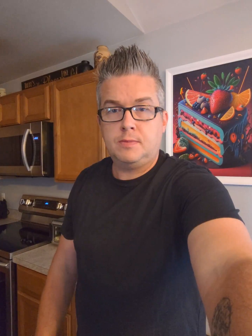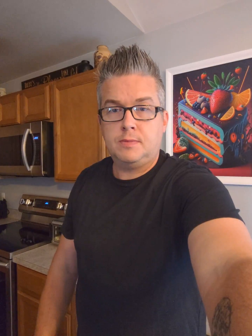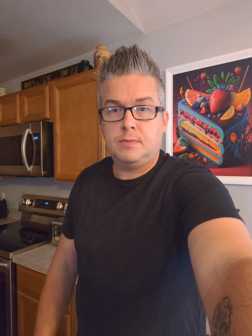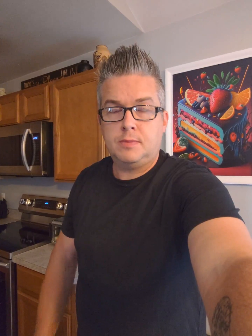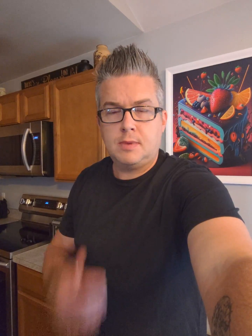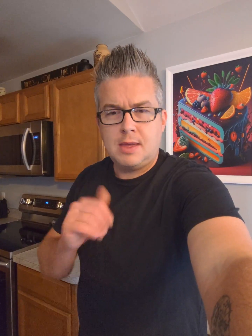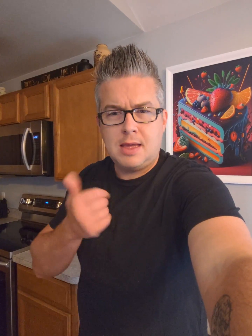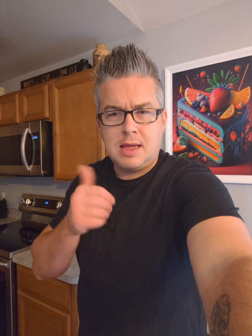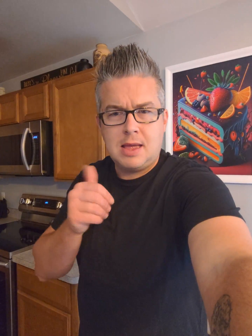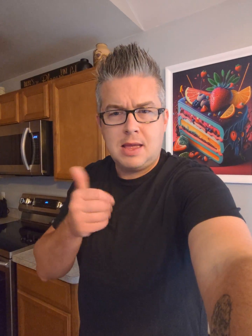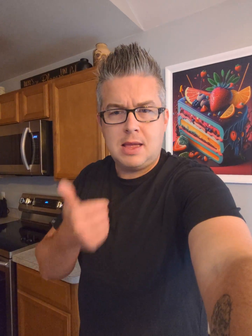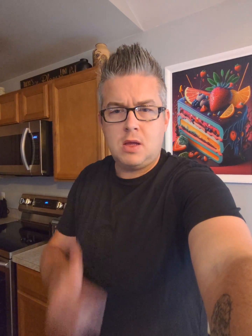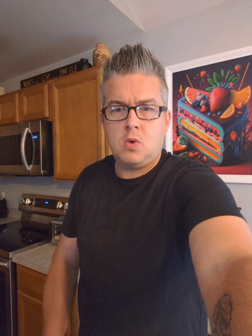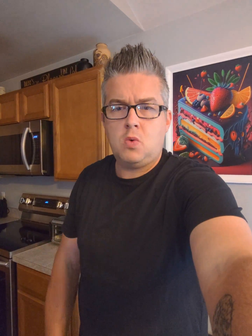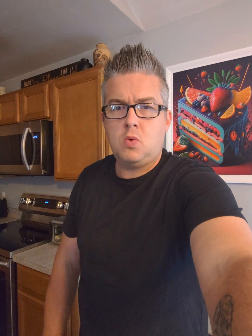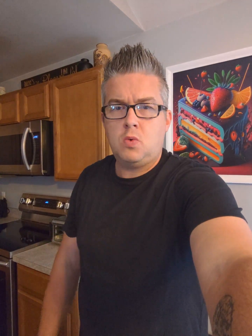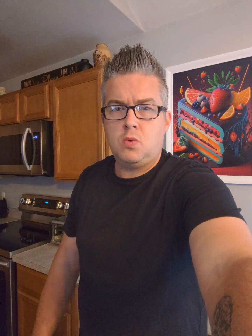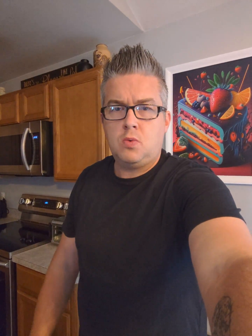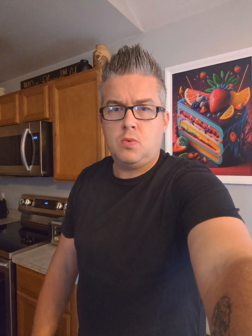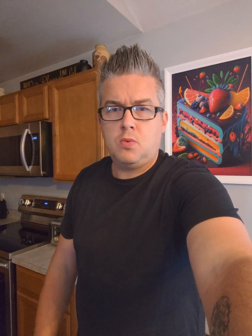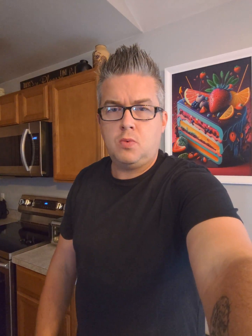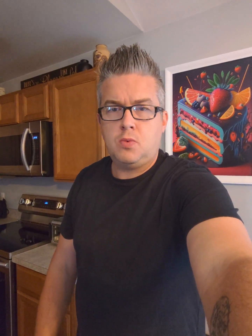how